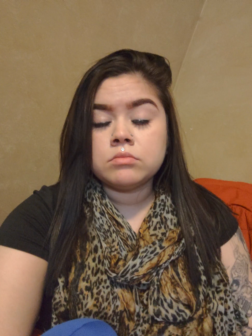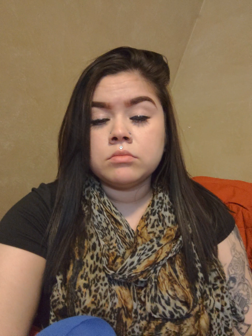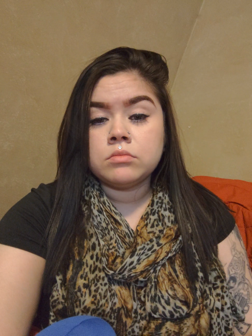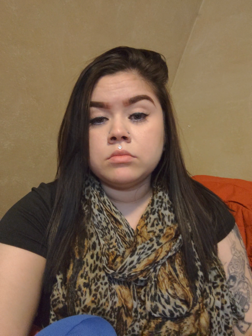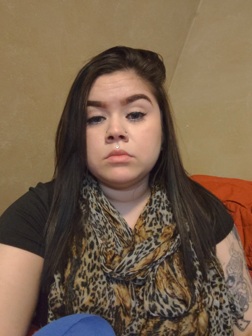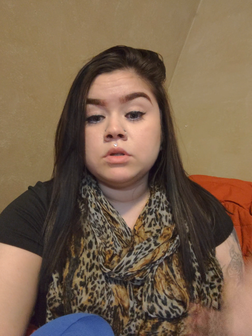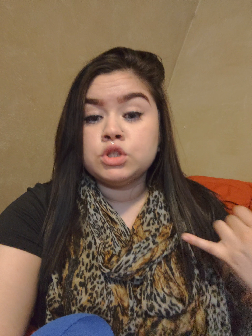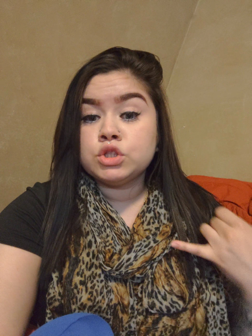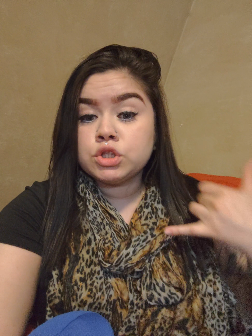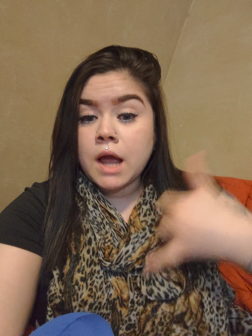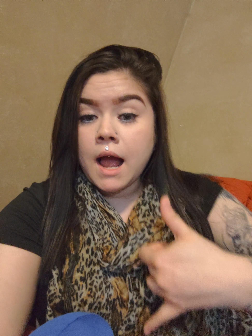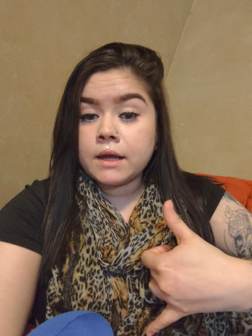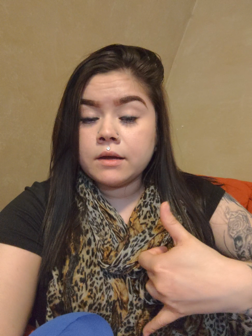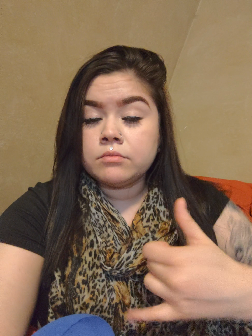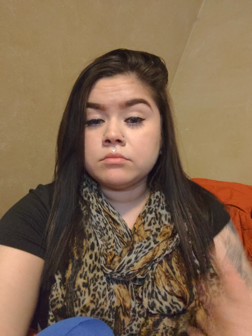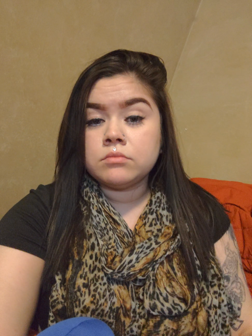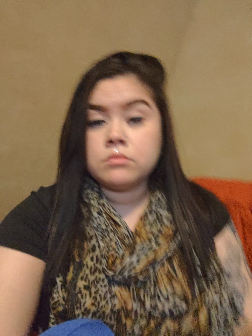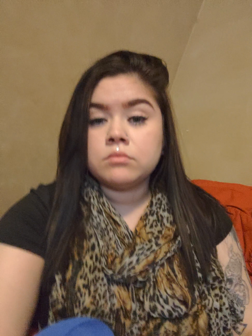jacket